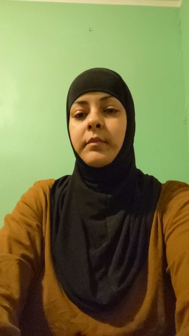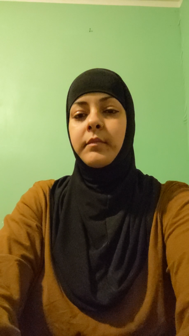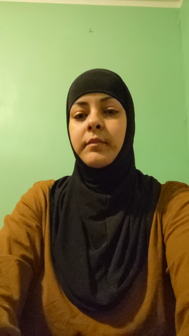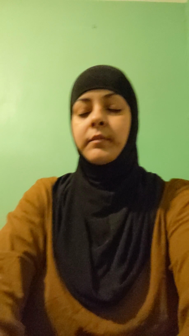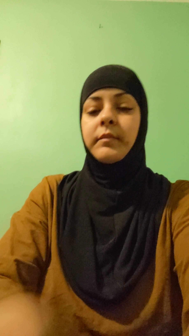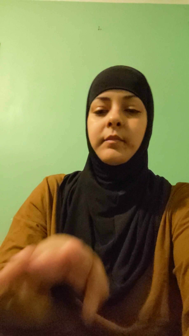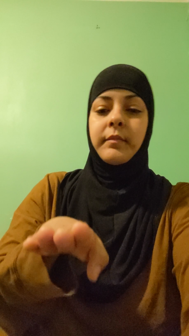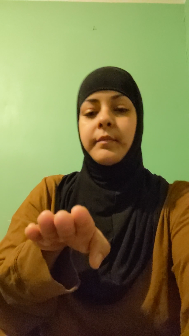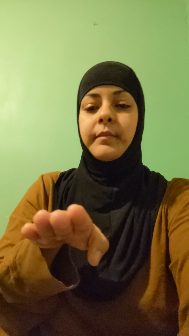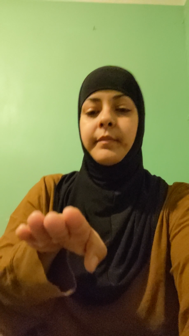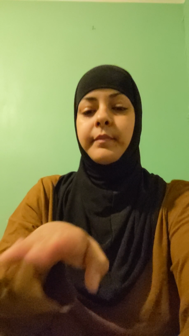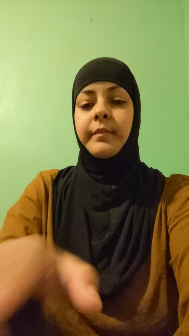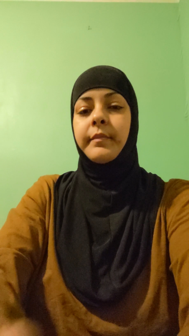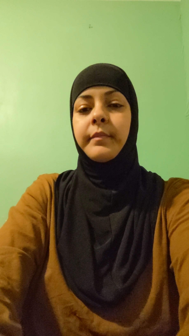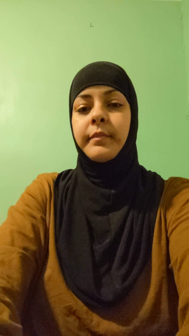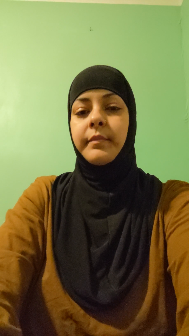penguin